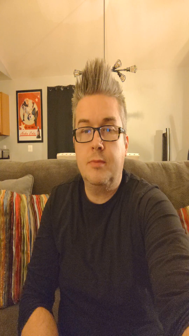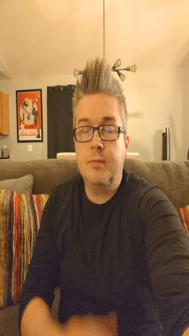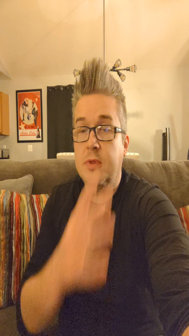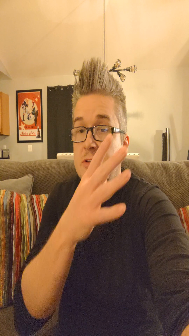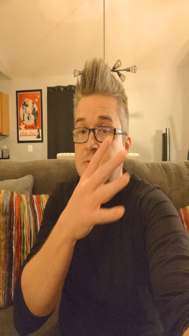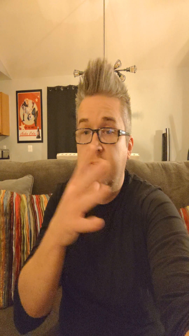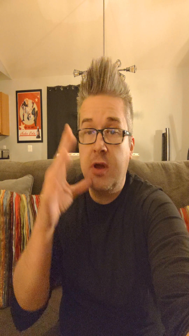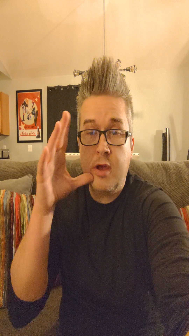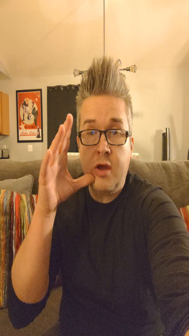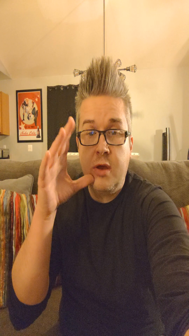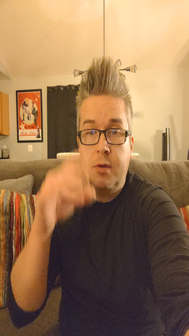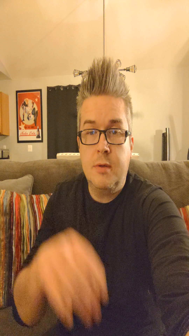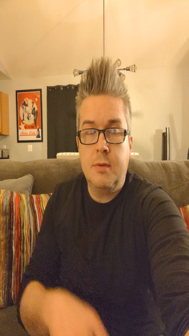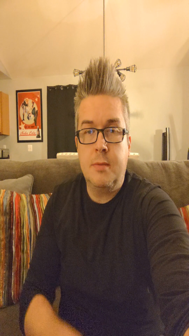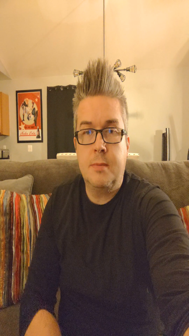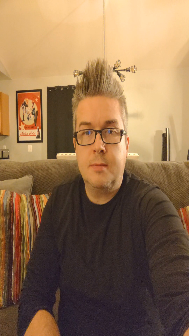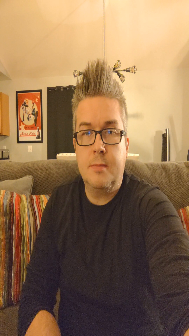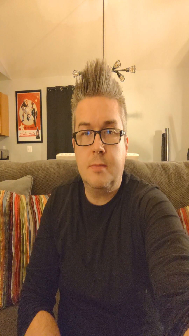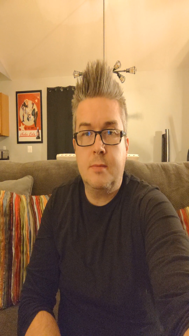farm